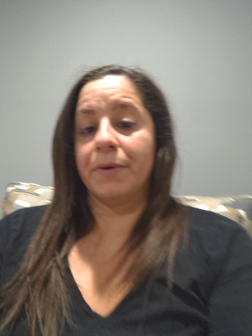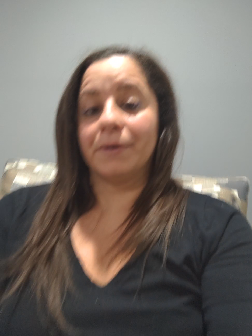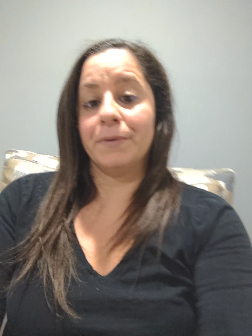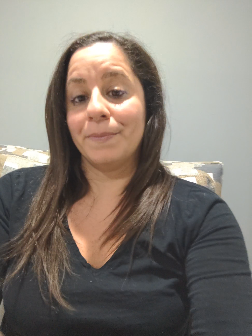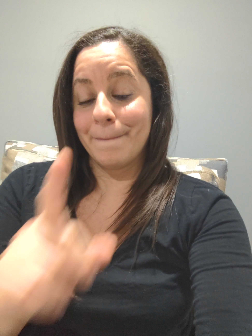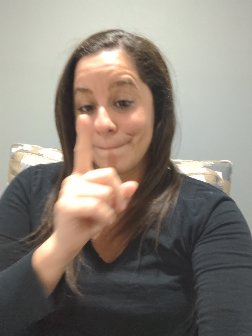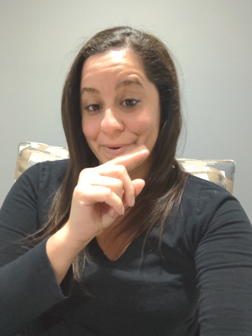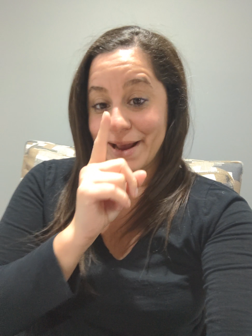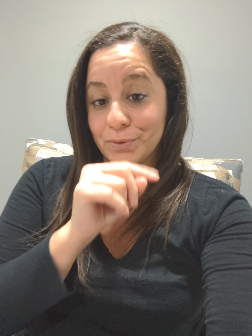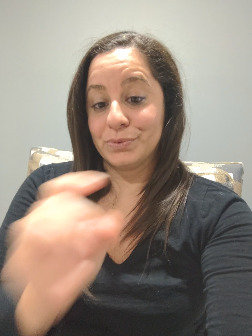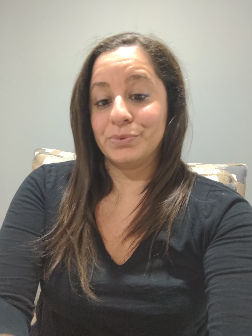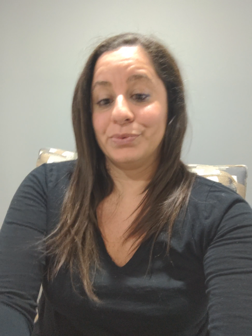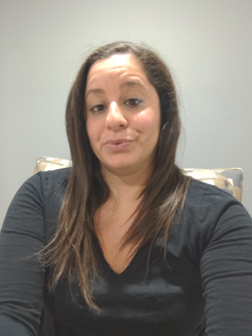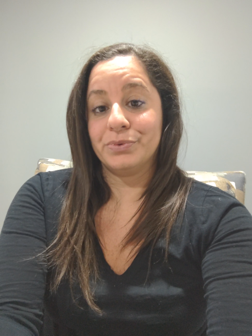mouse